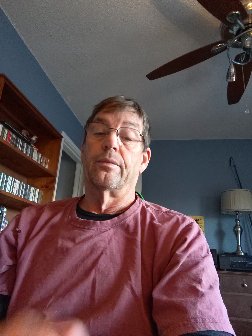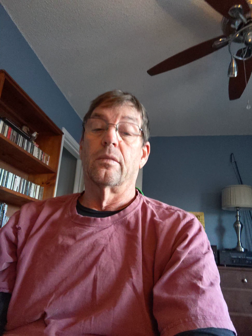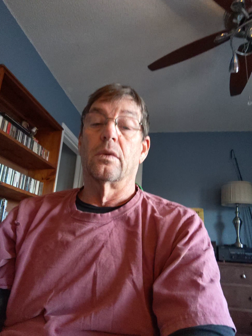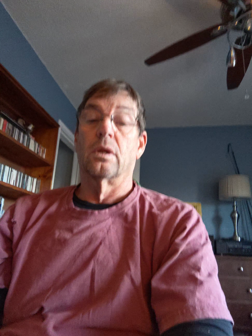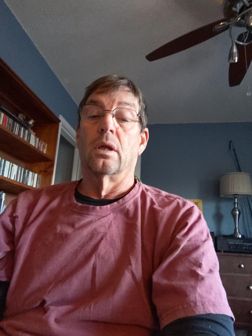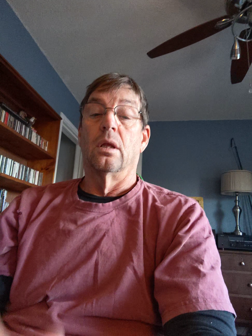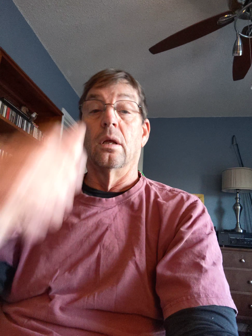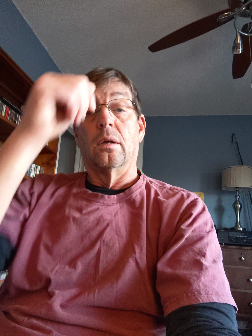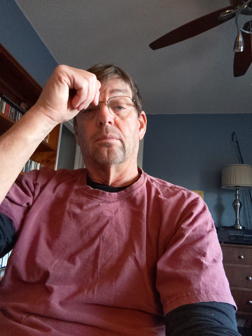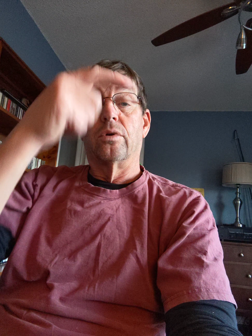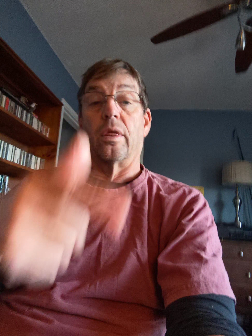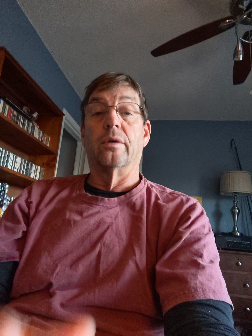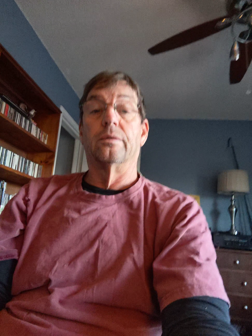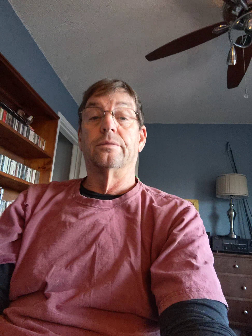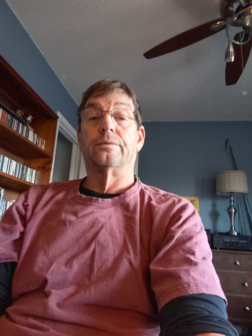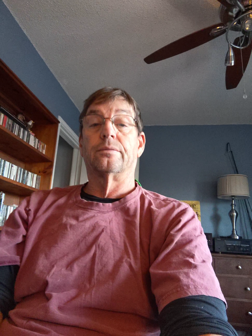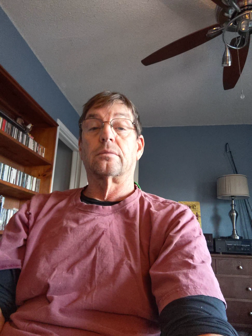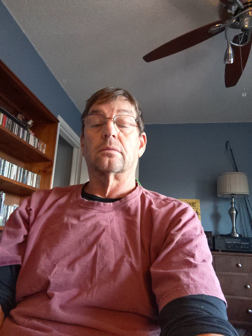brother